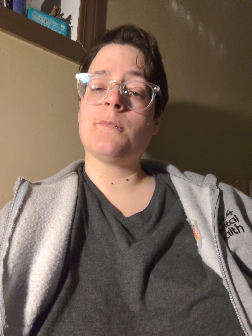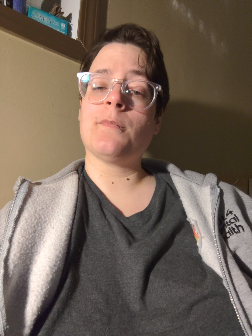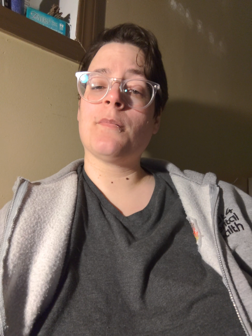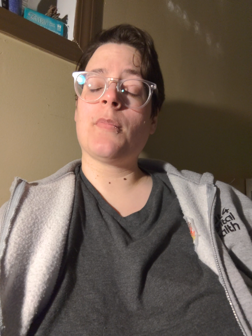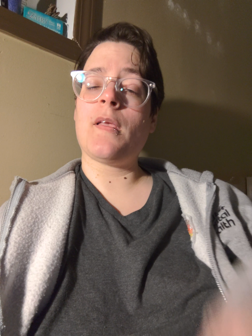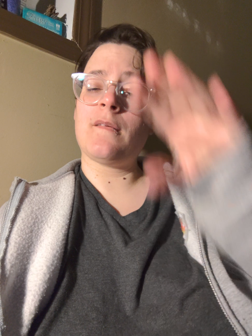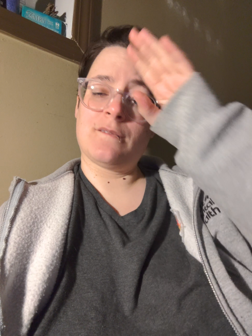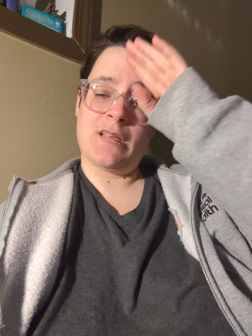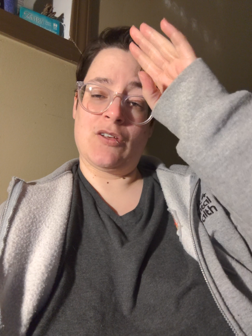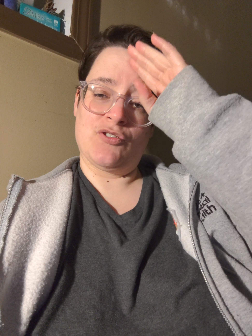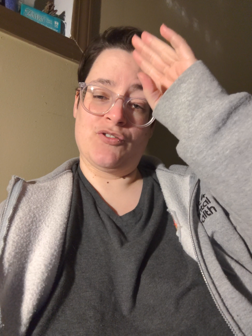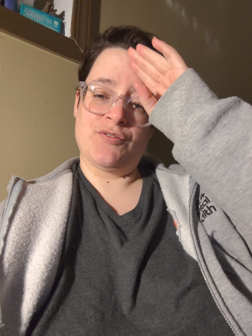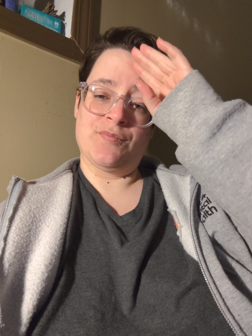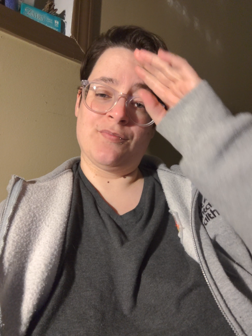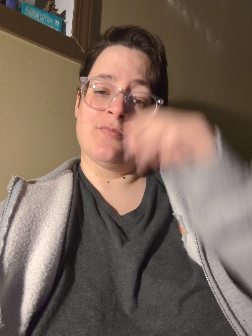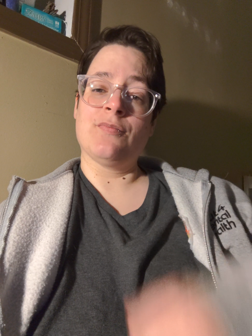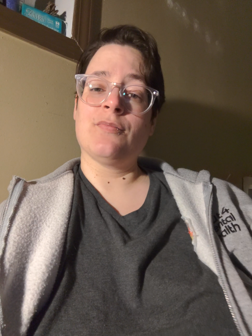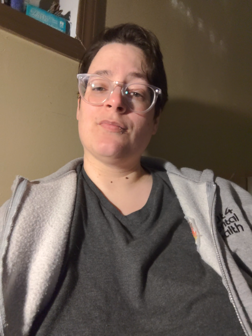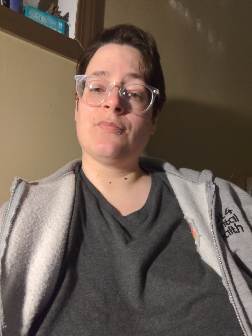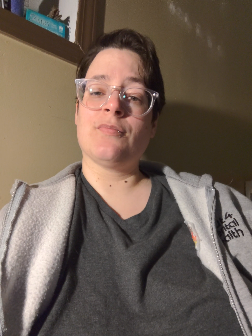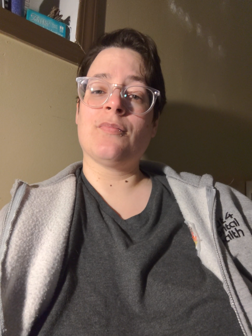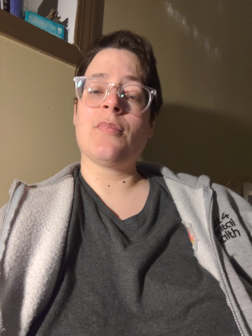fireman